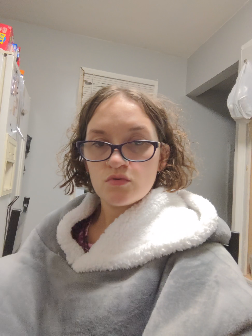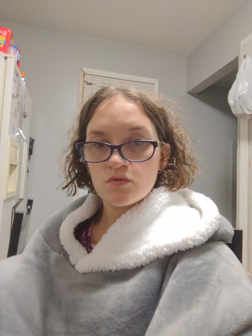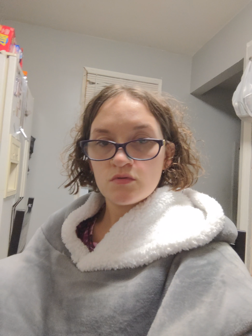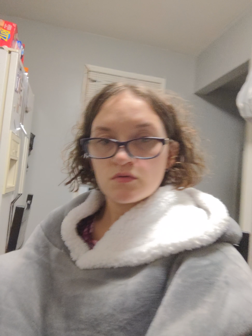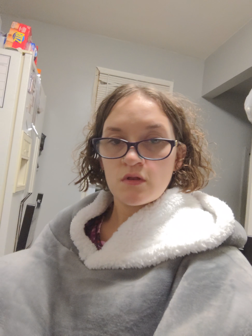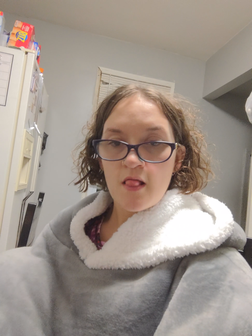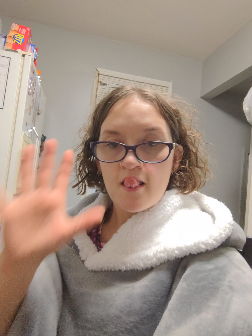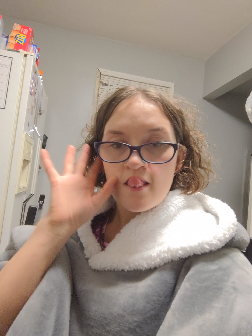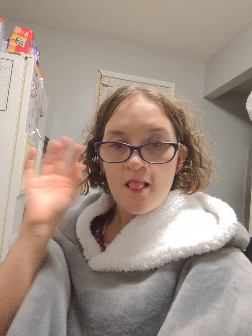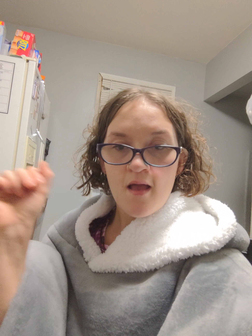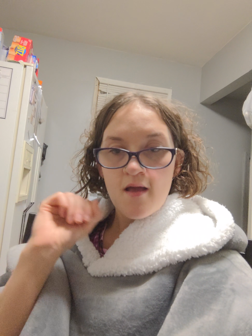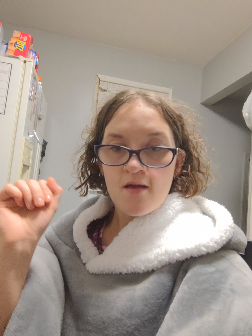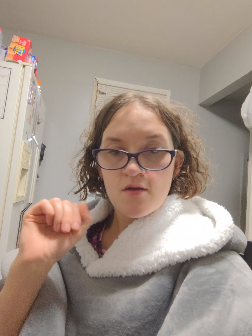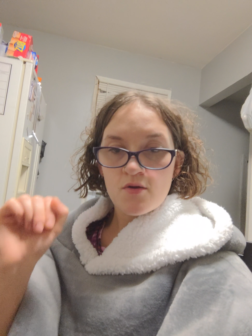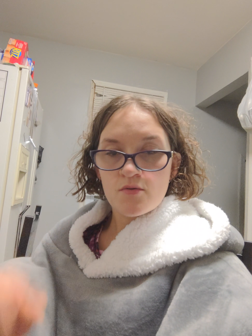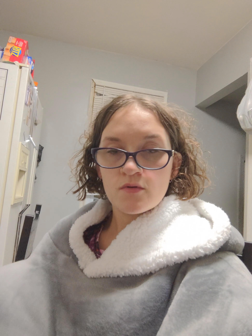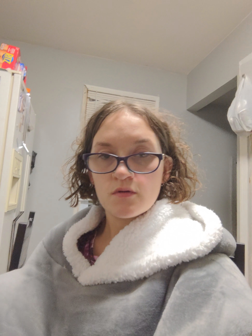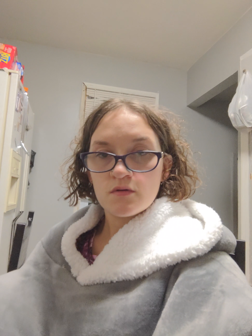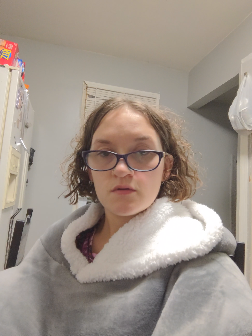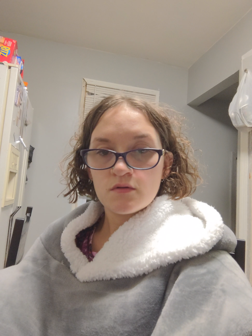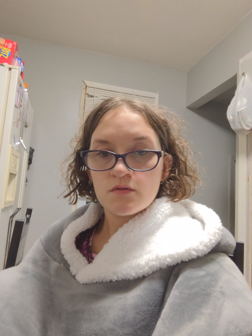loud